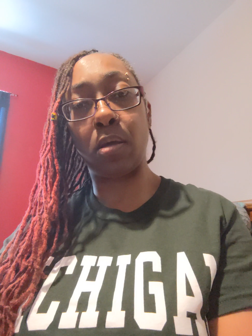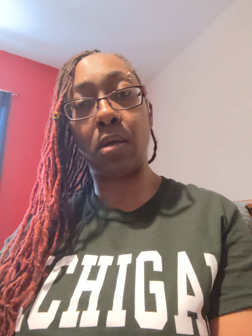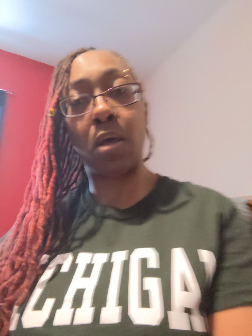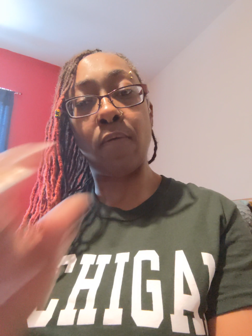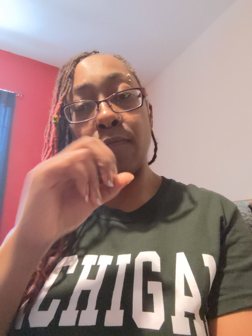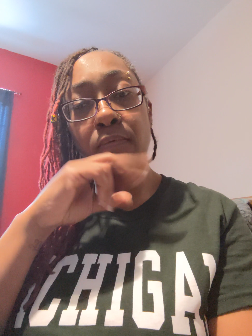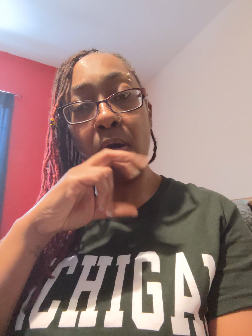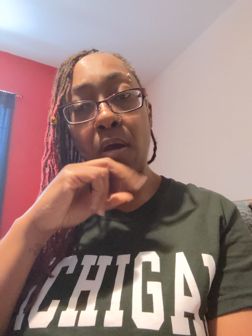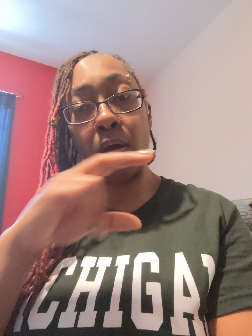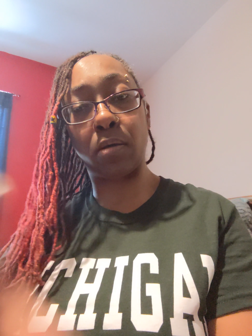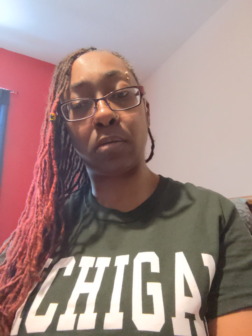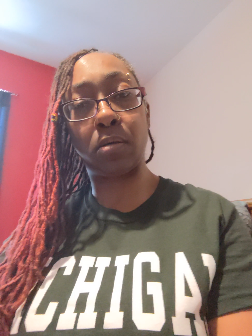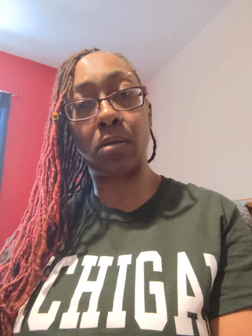frog